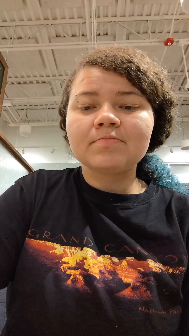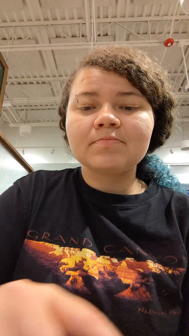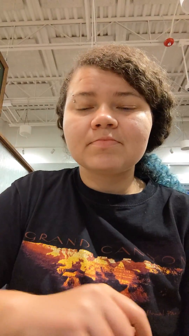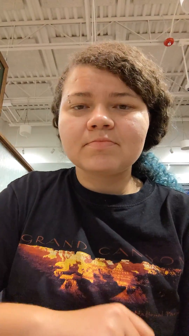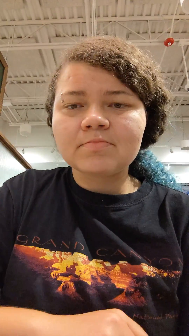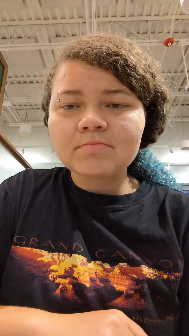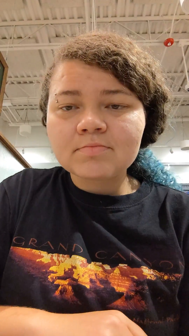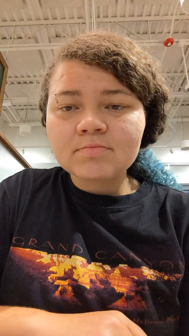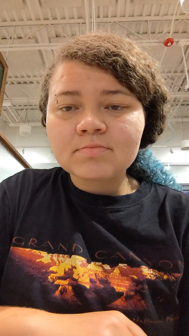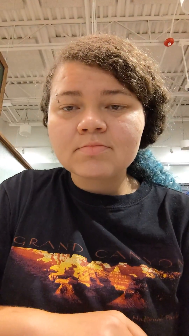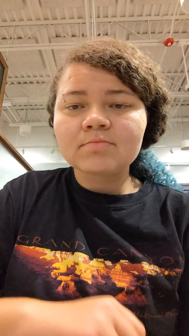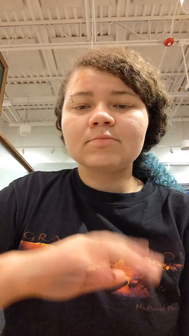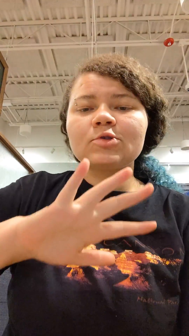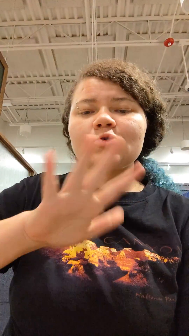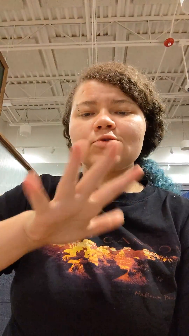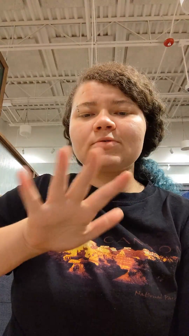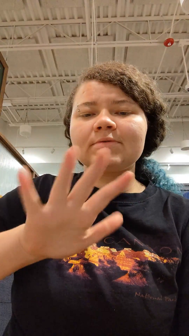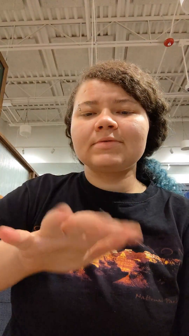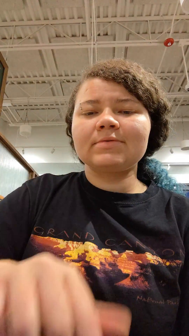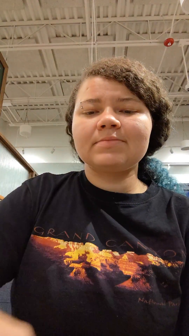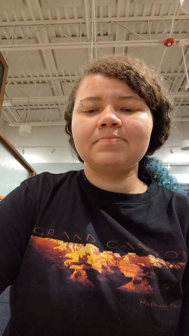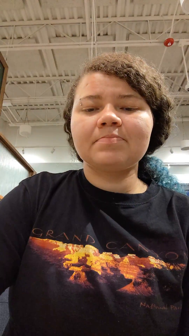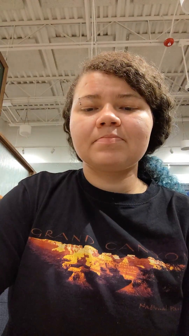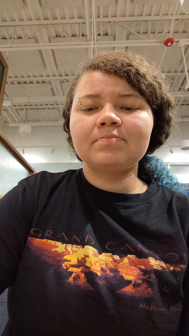cheese